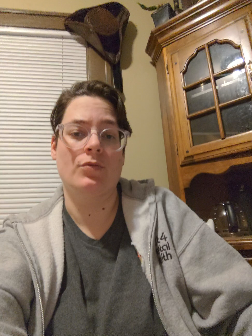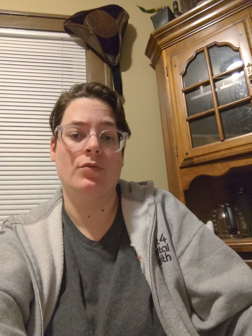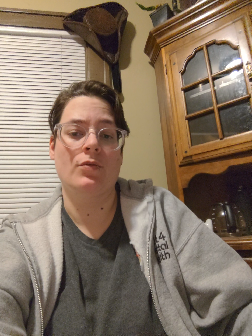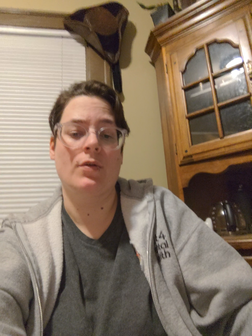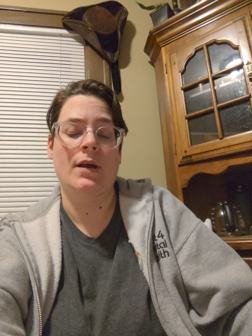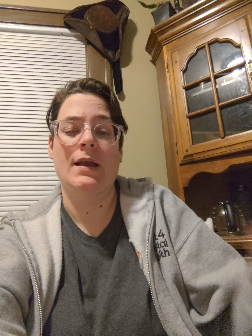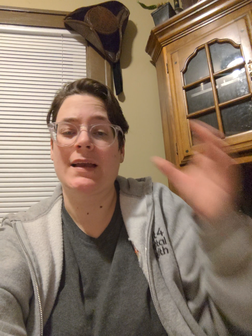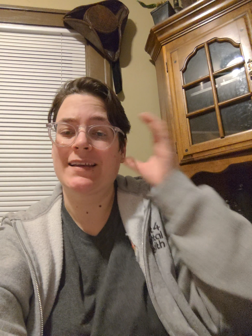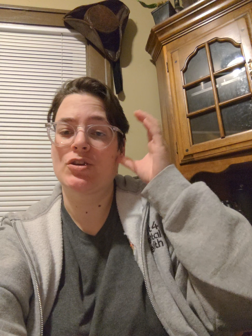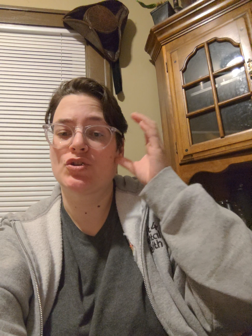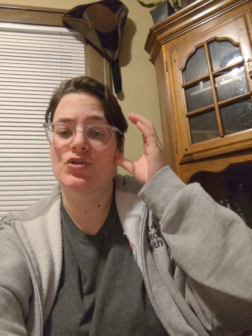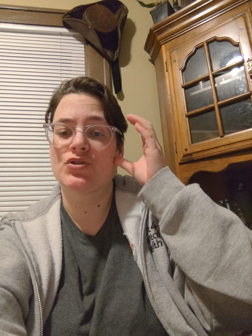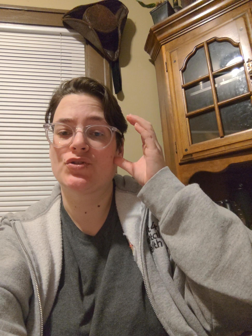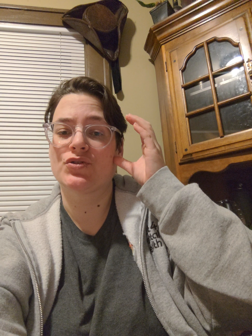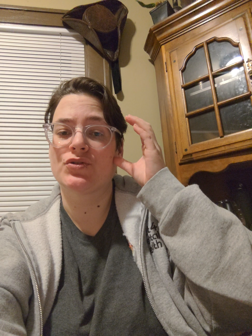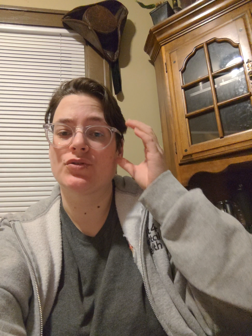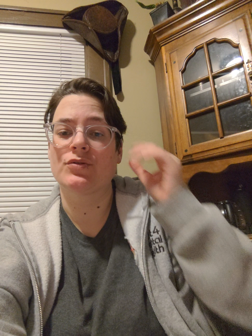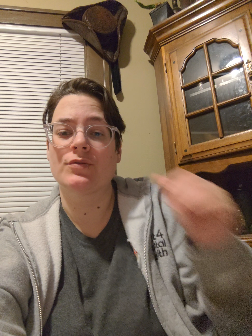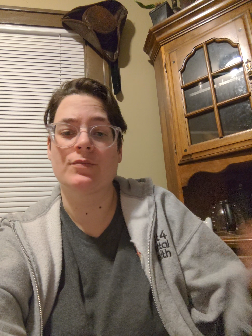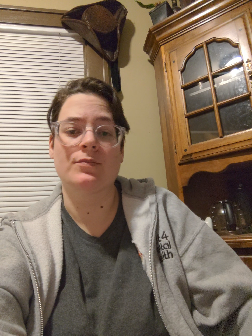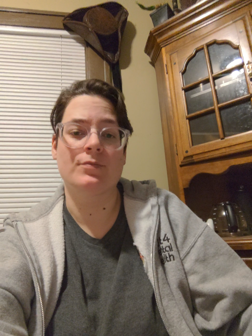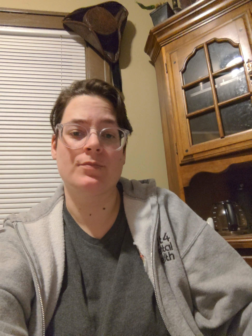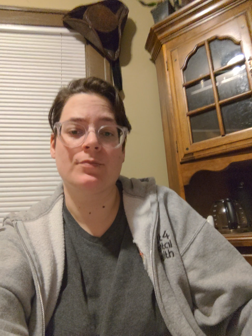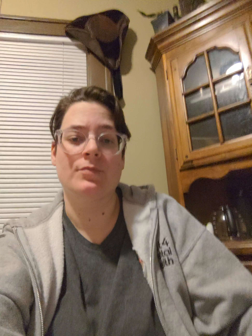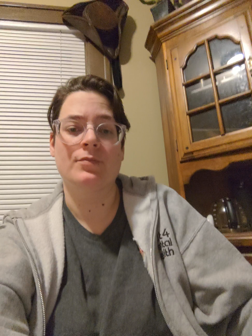hear